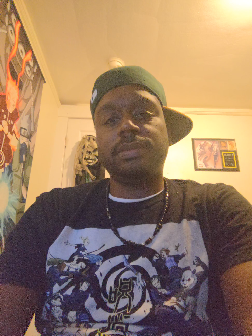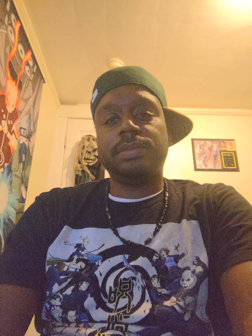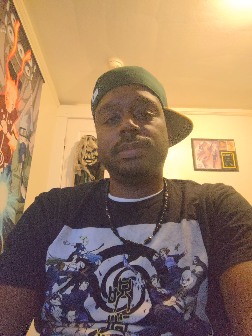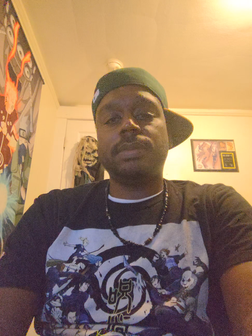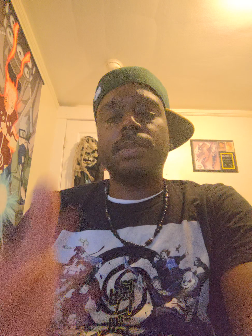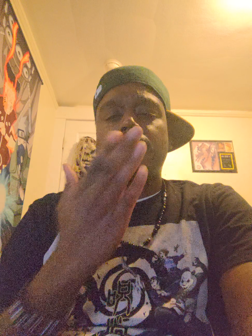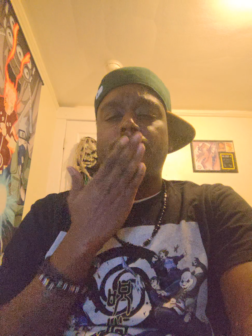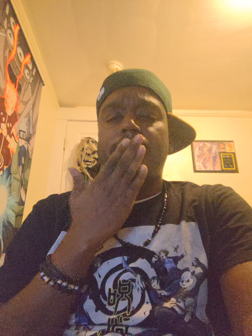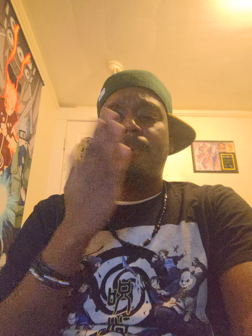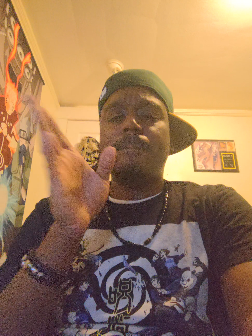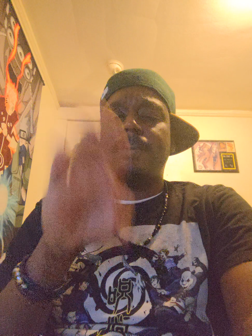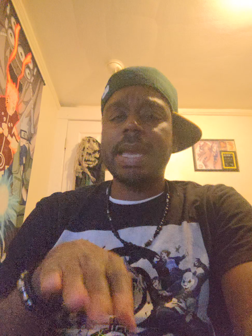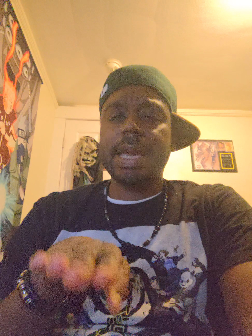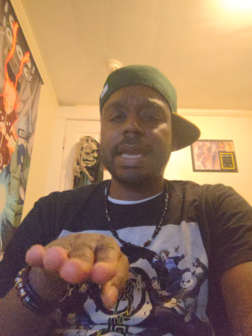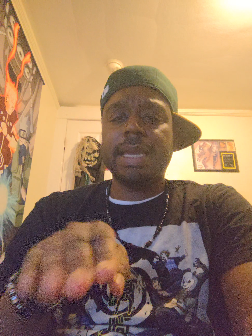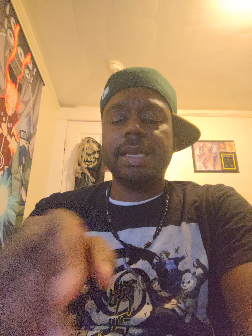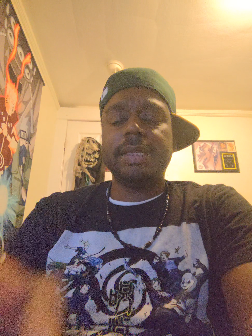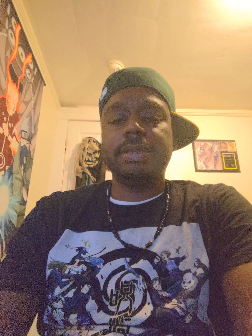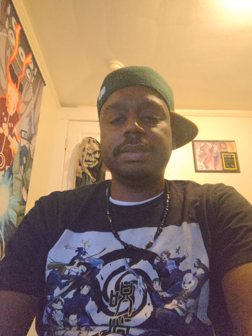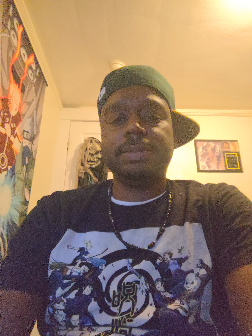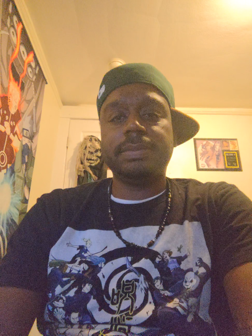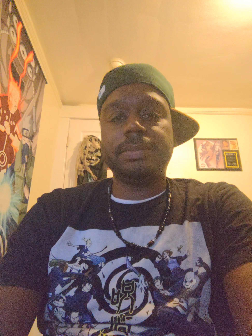bad